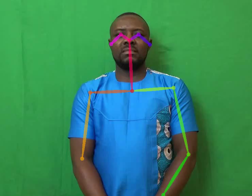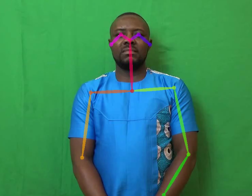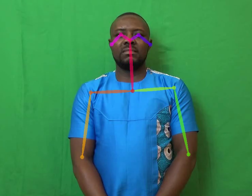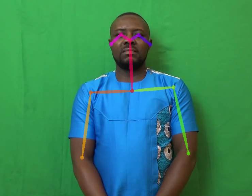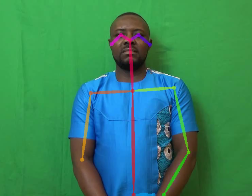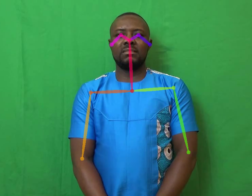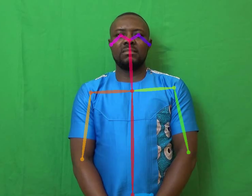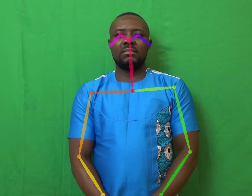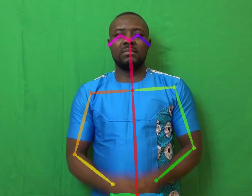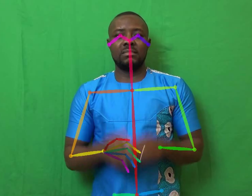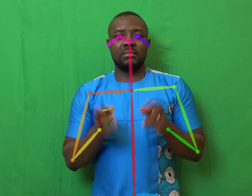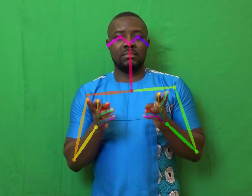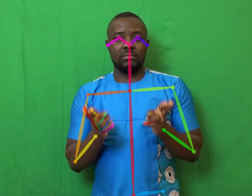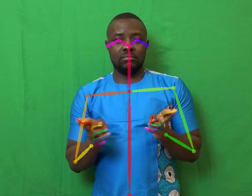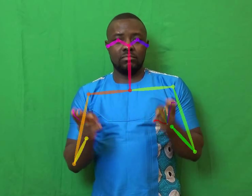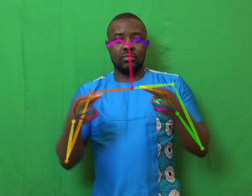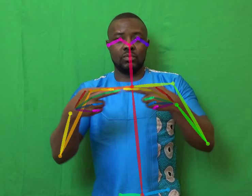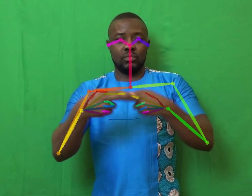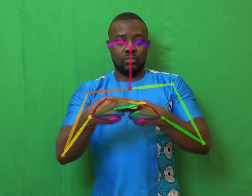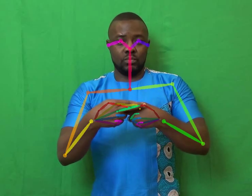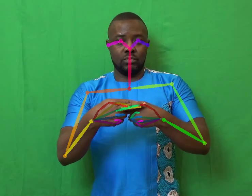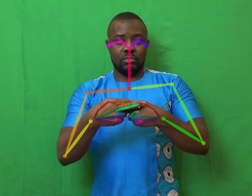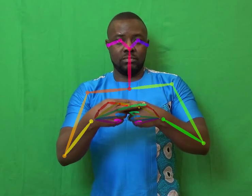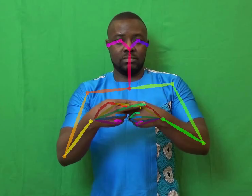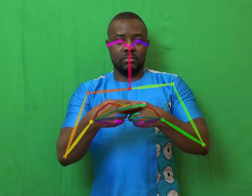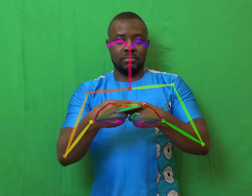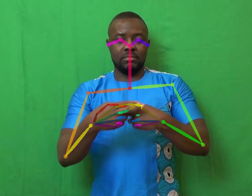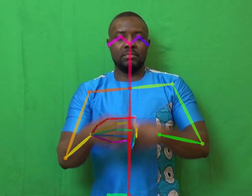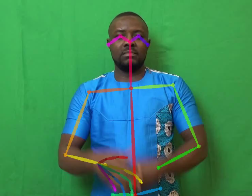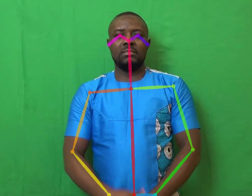room